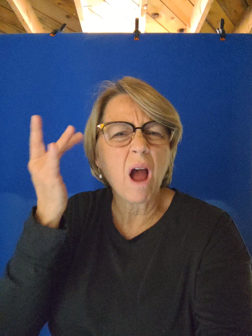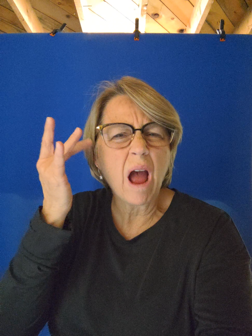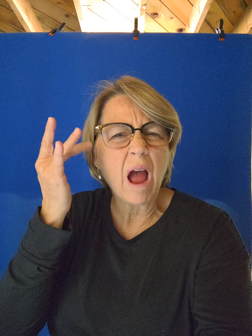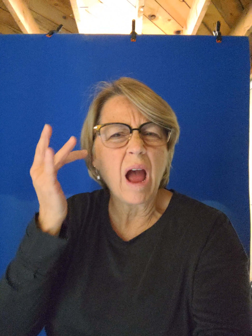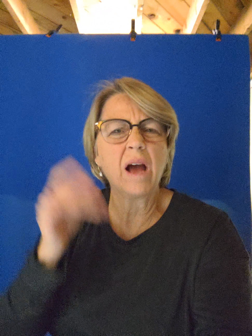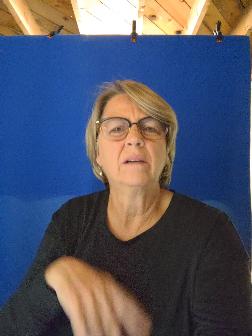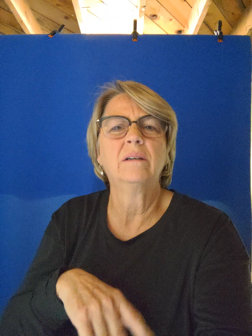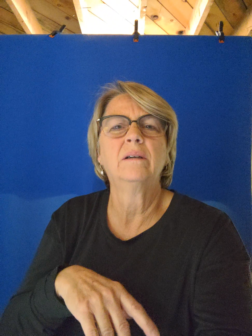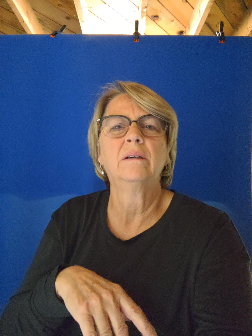why